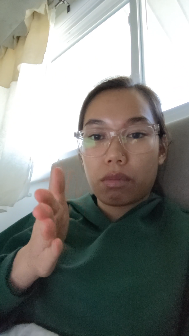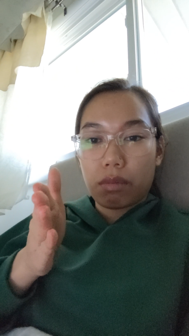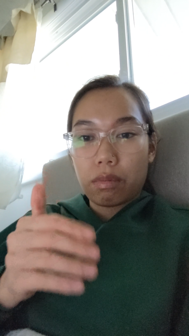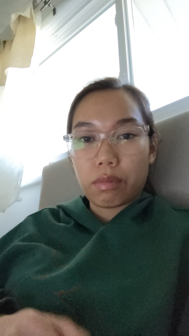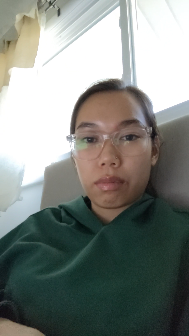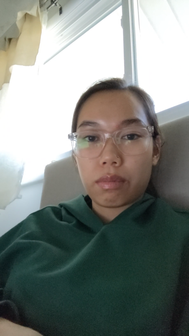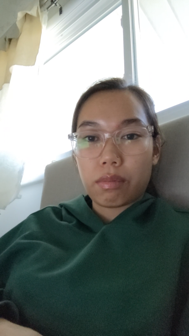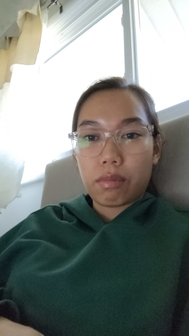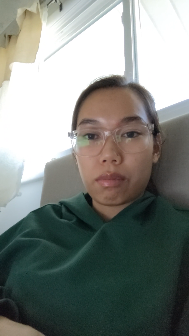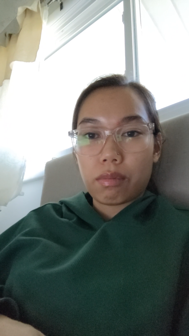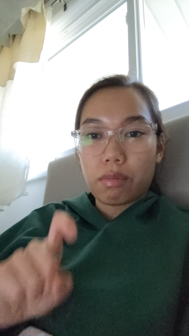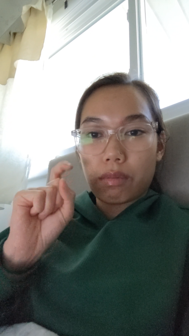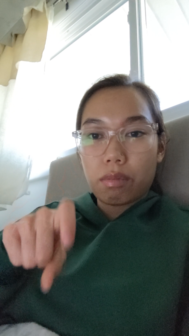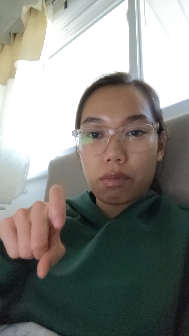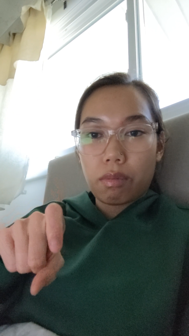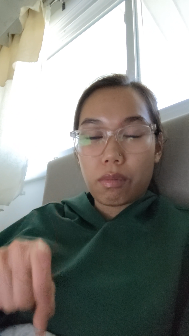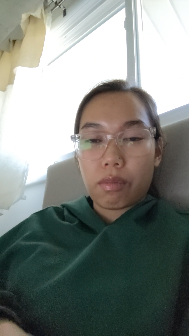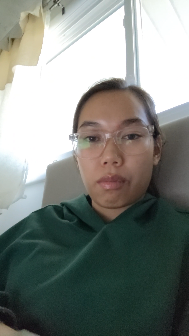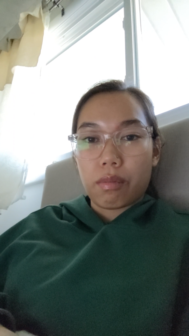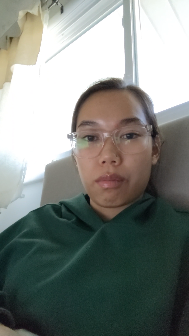need